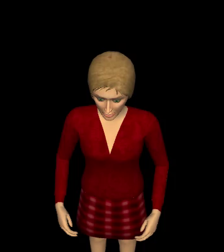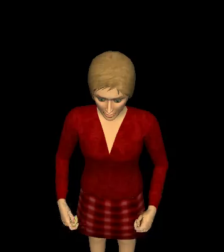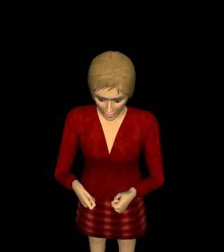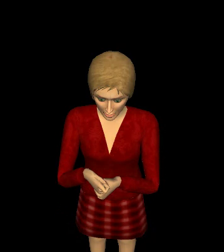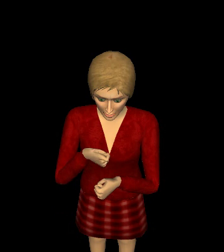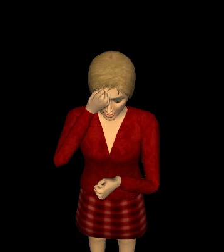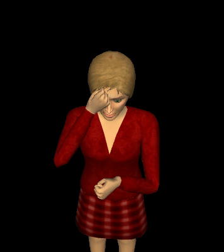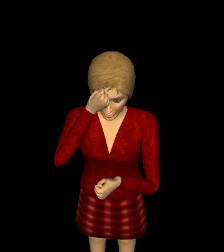مظلة